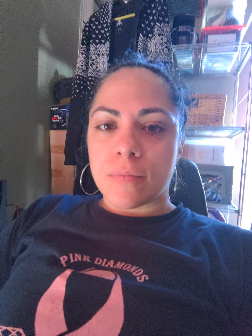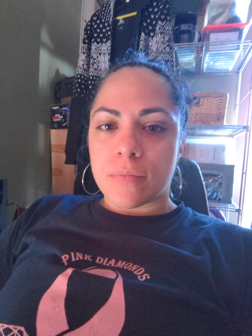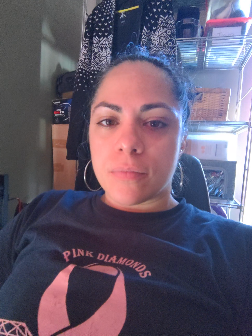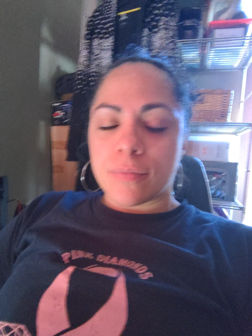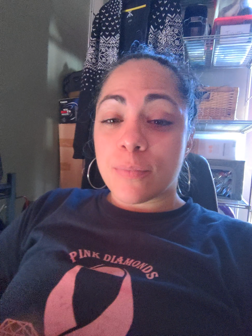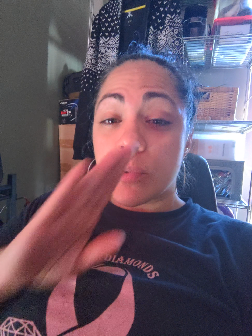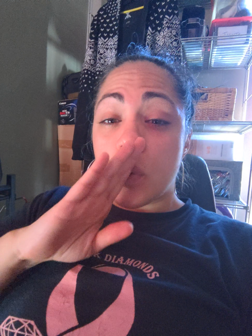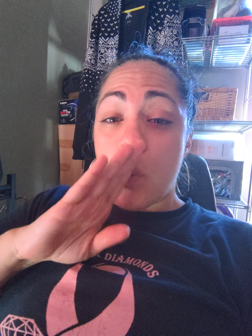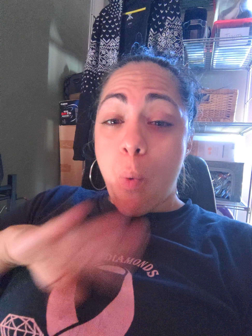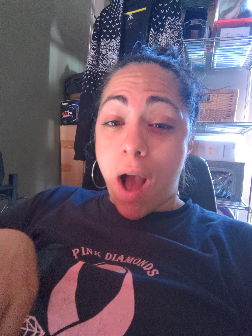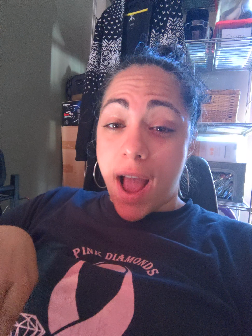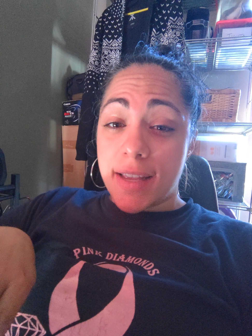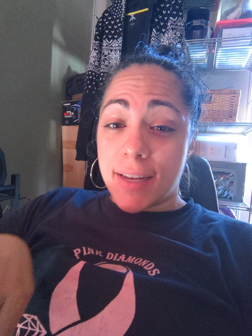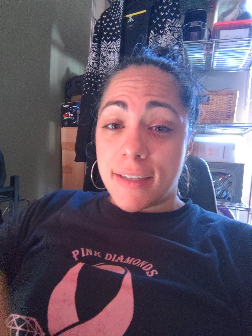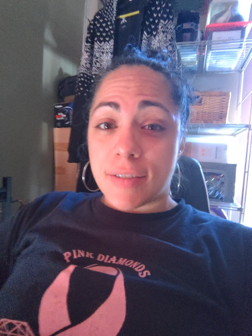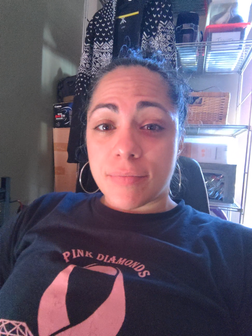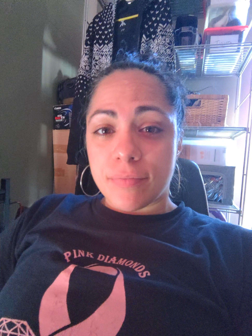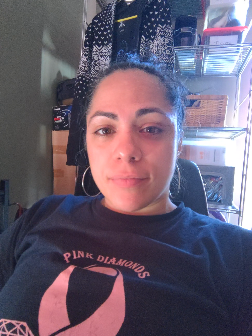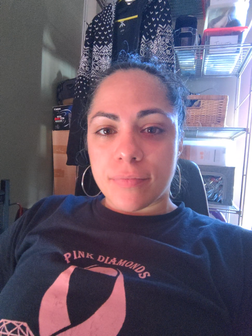quiet